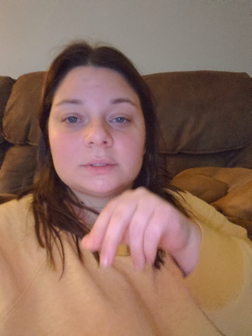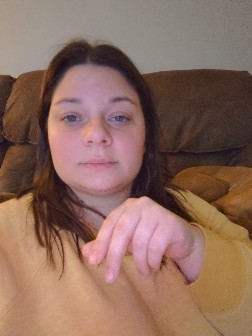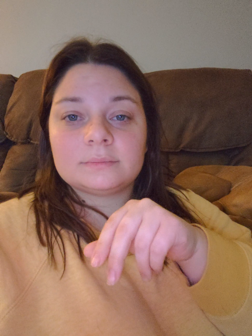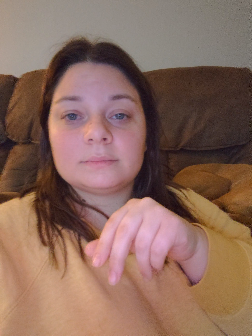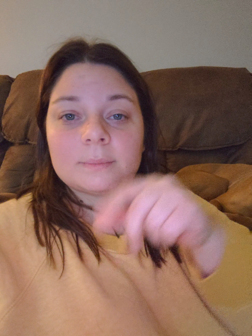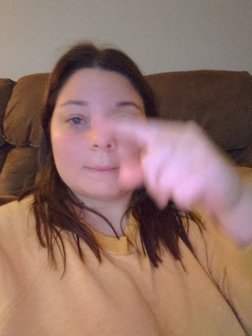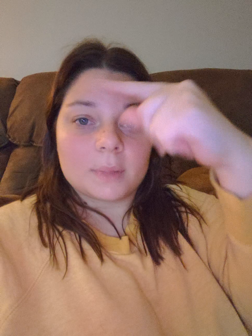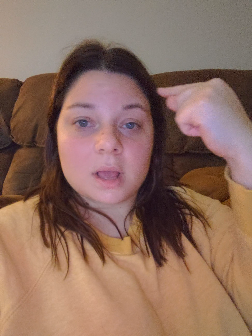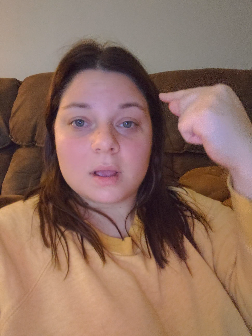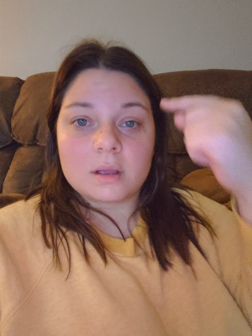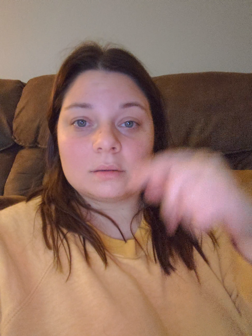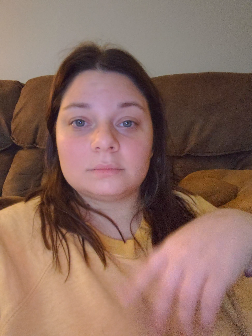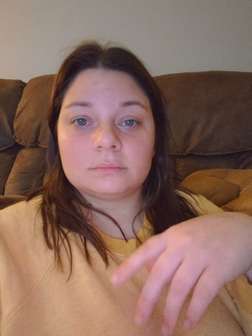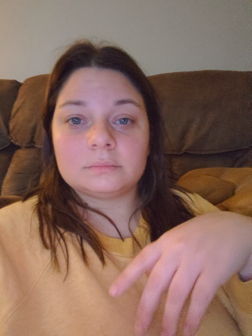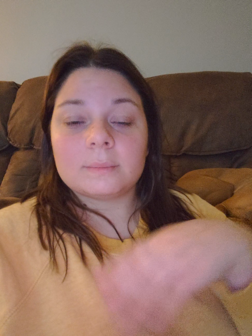black